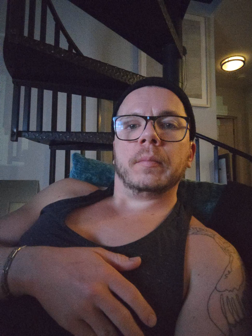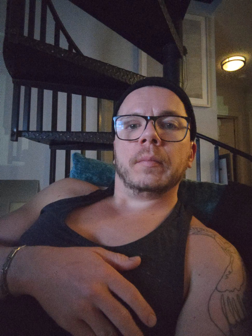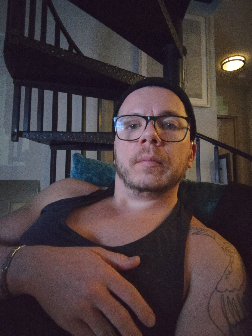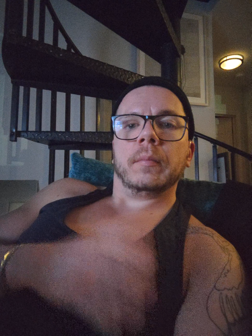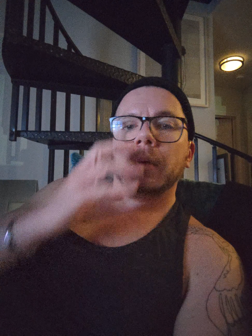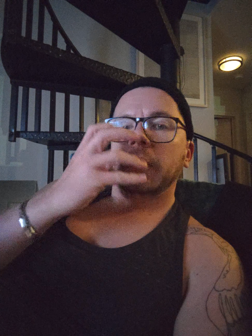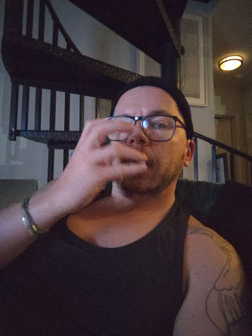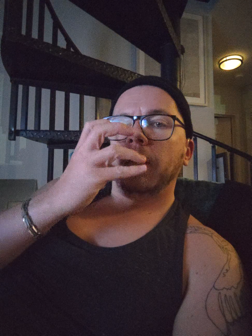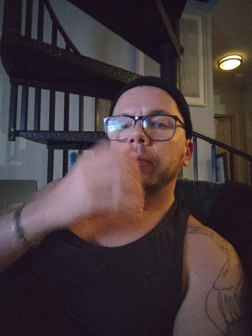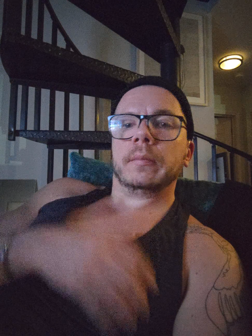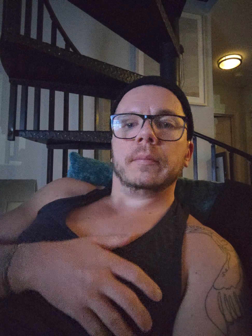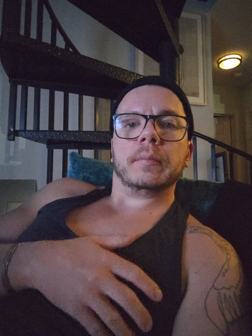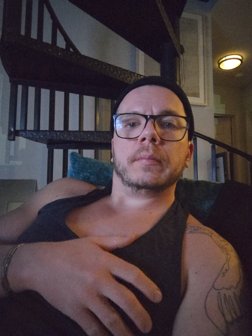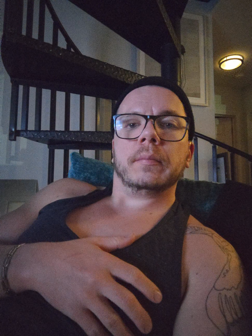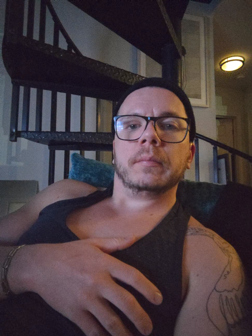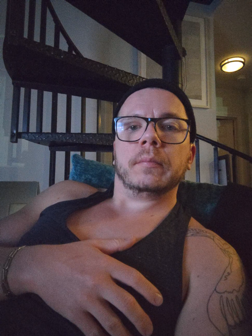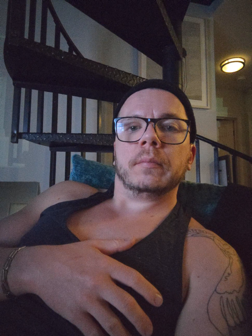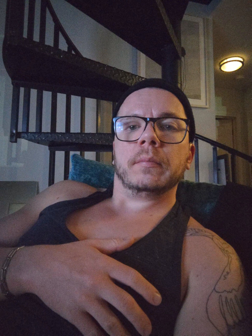clown